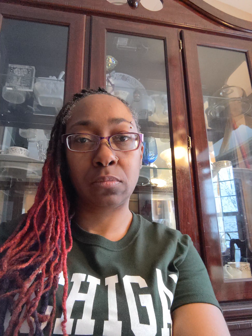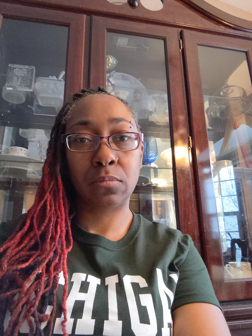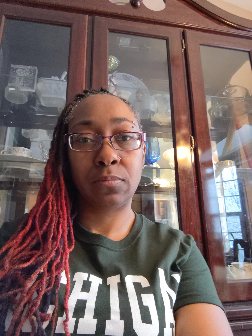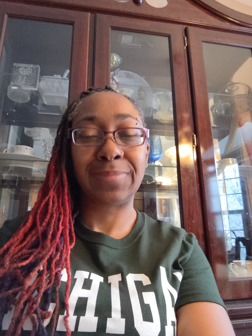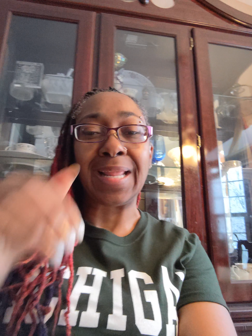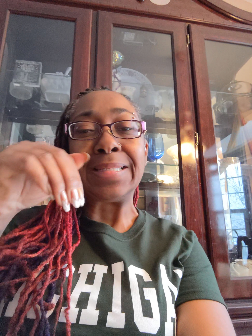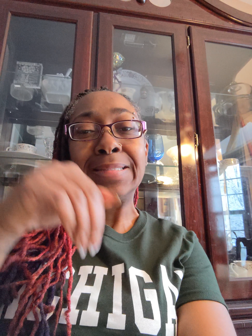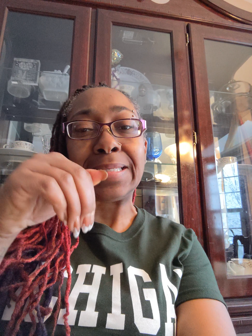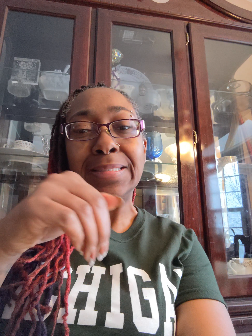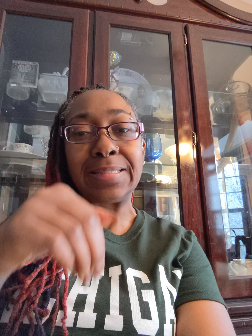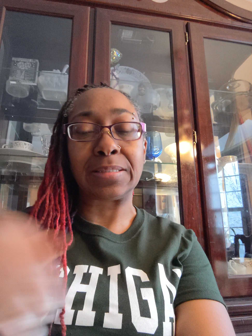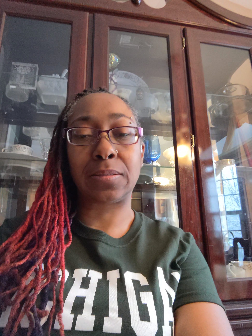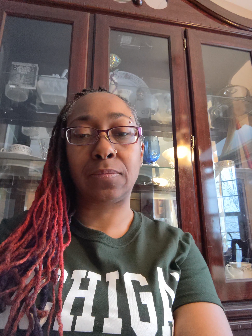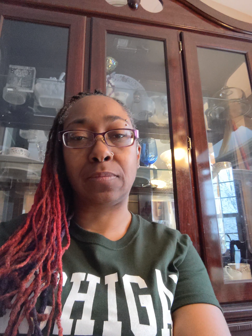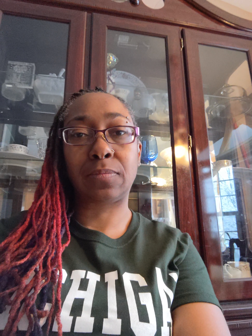night